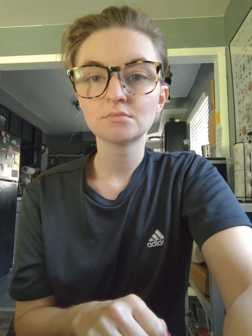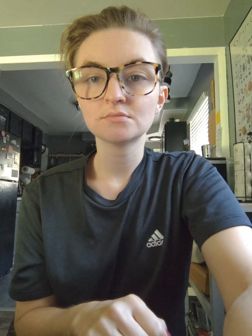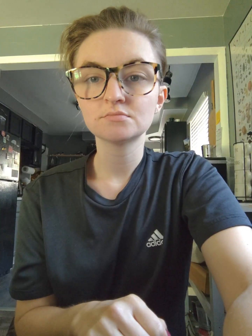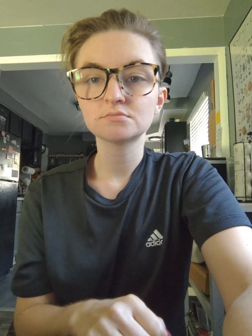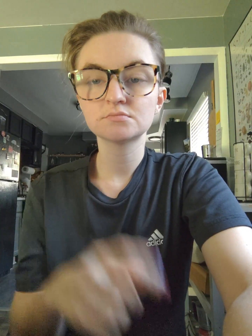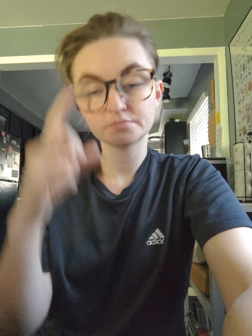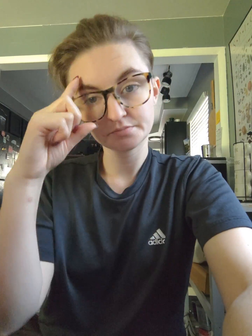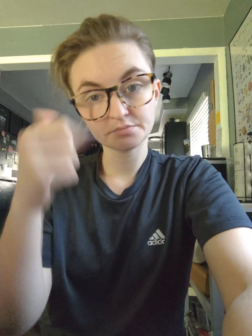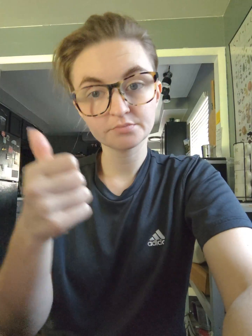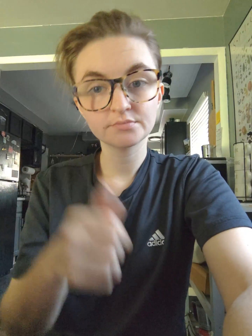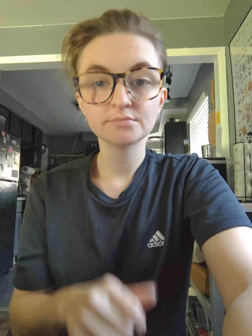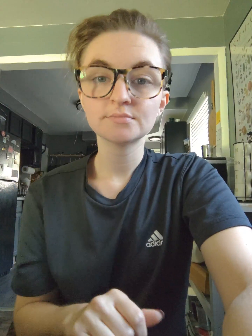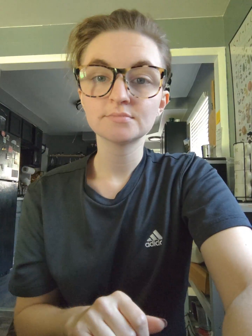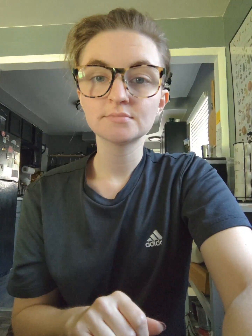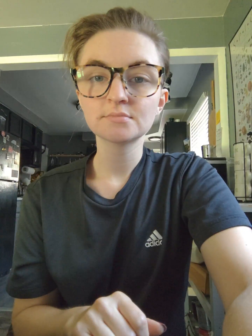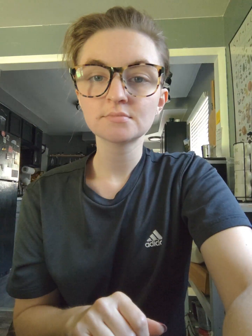dime